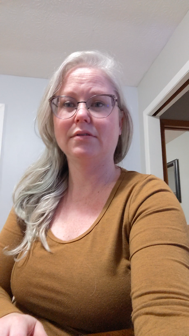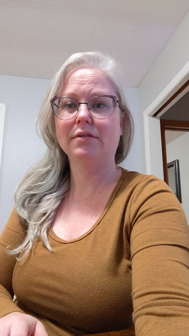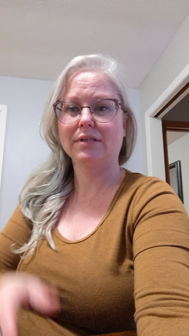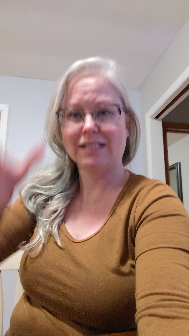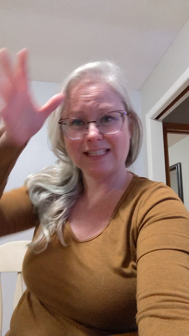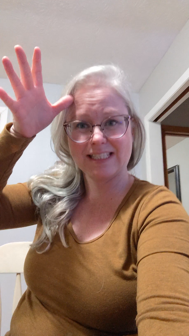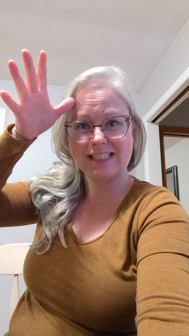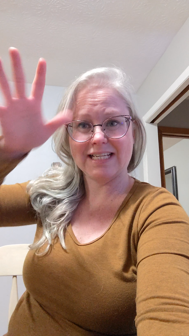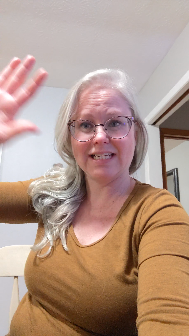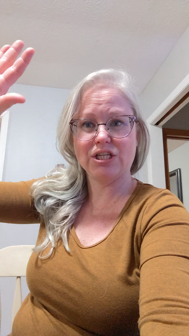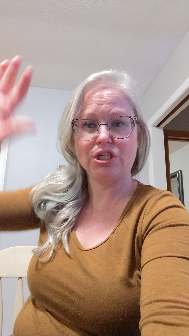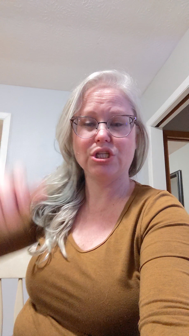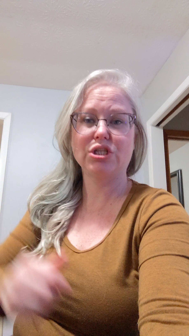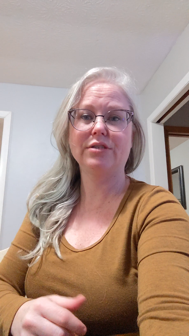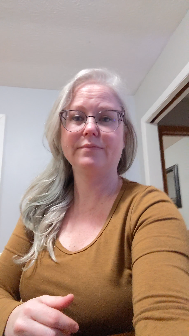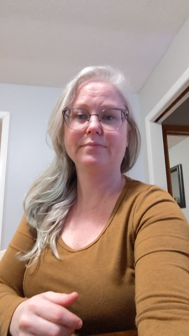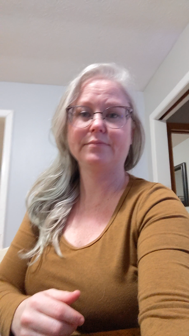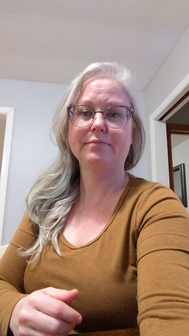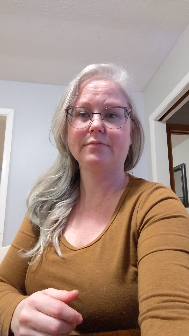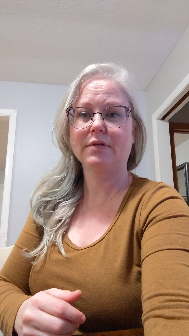deer